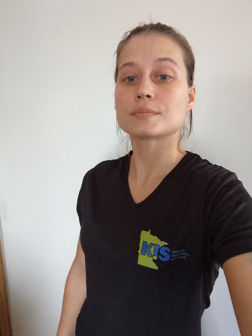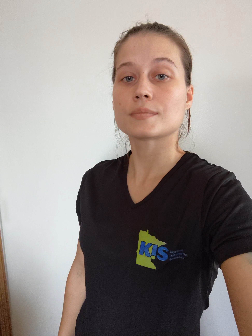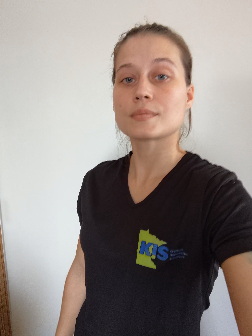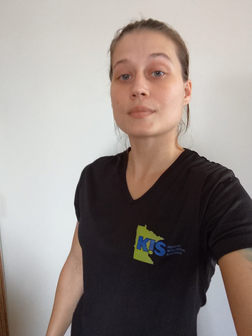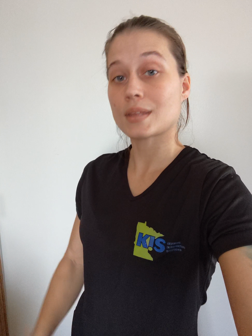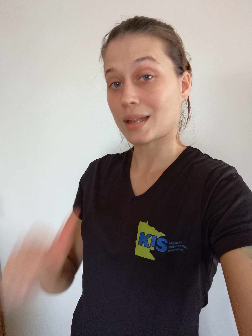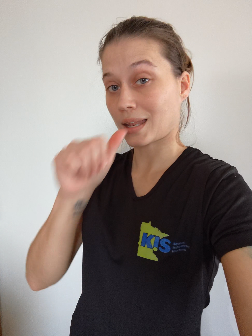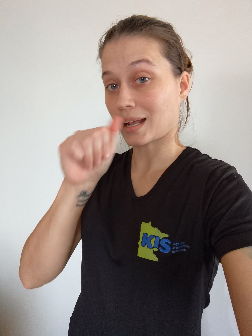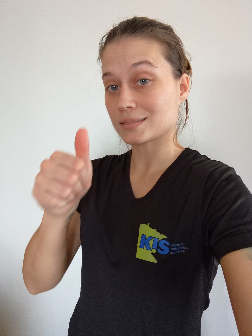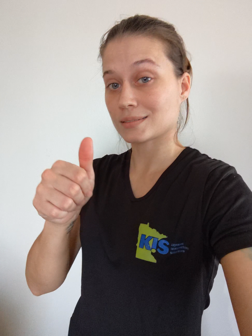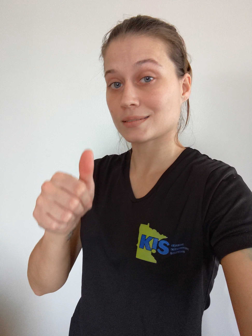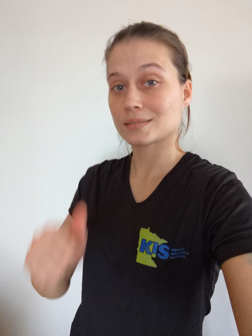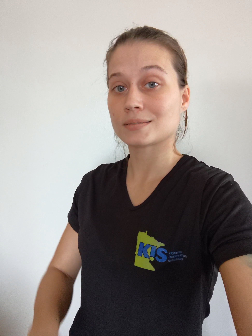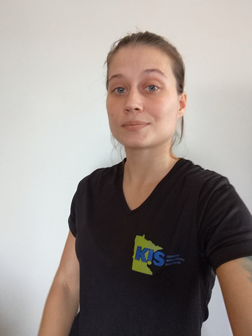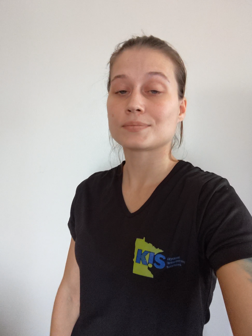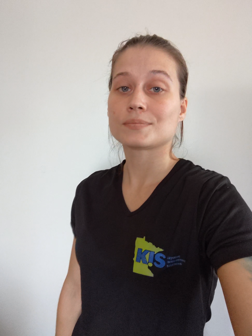nuts